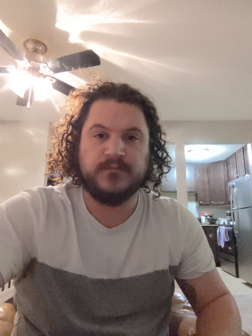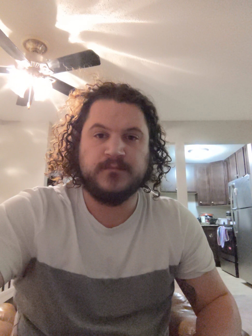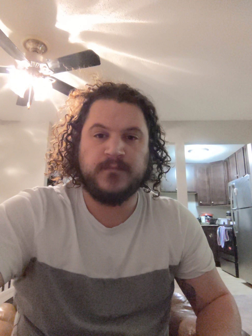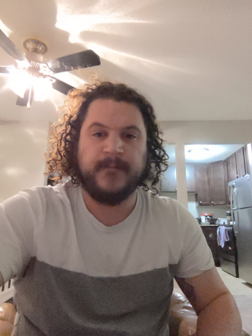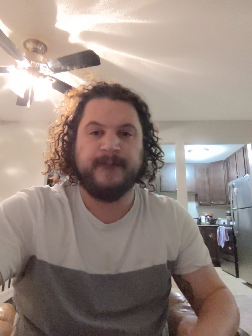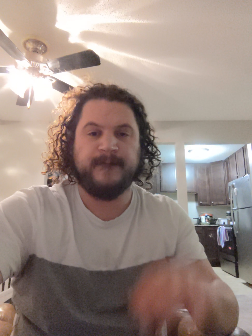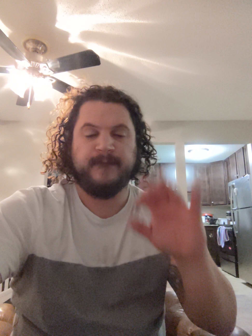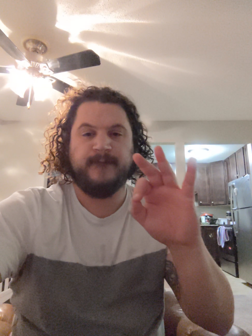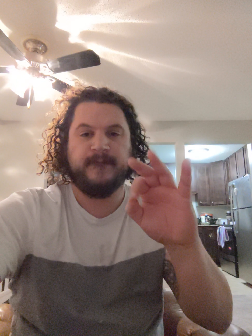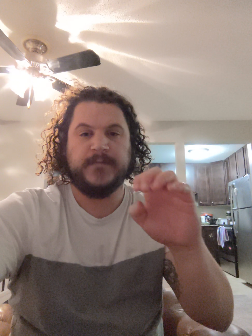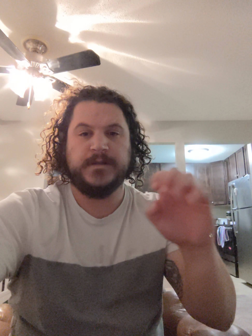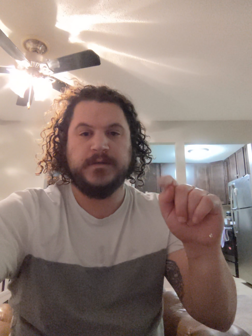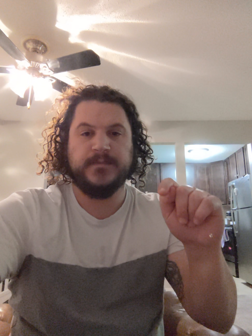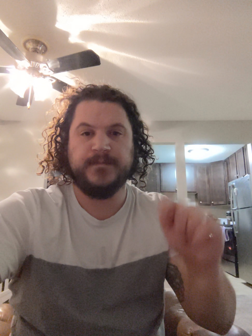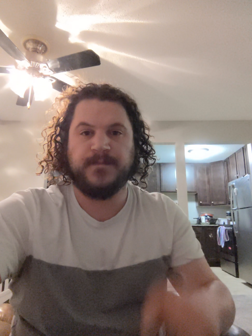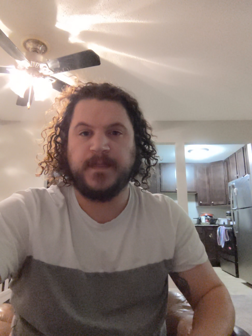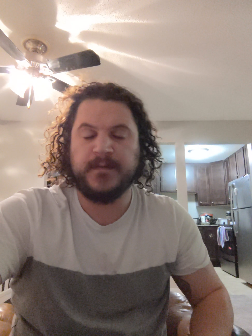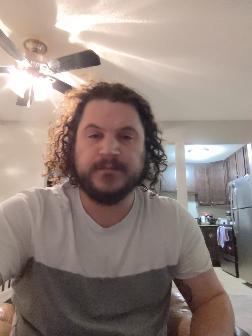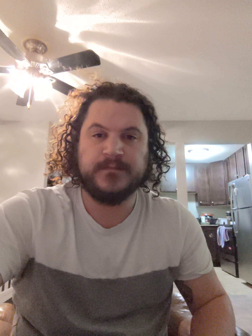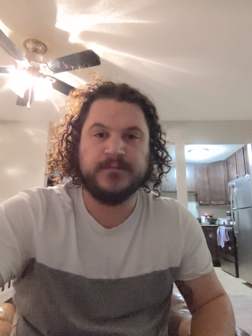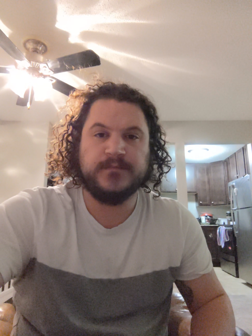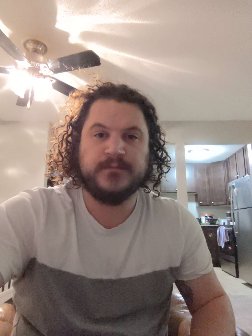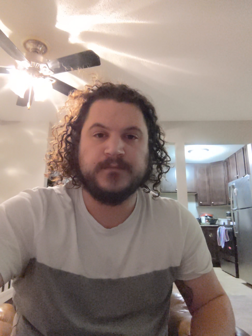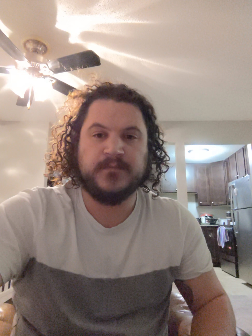feet